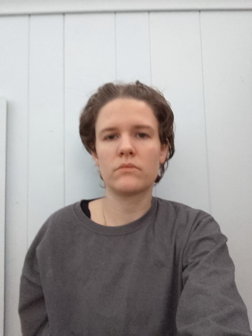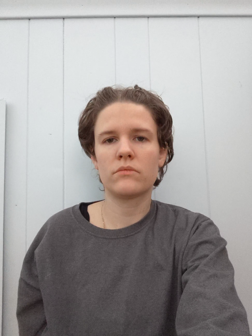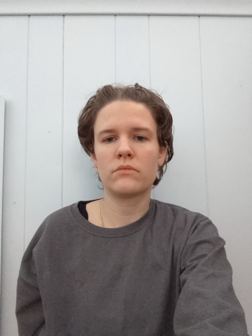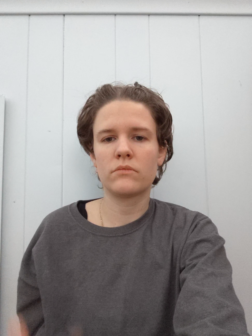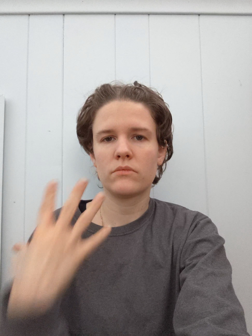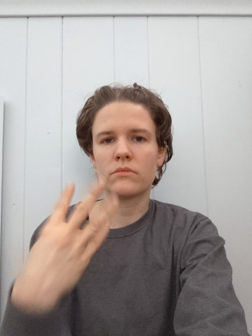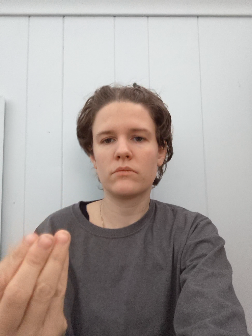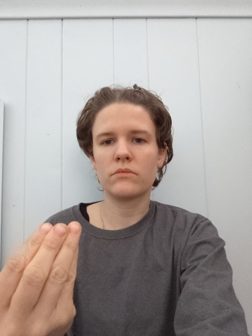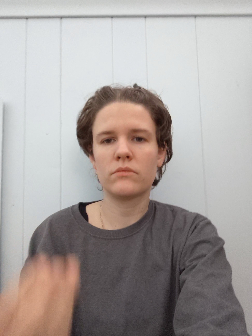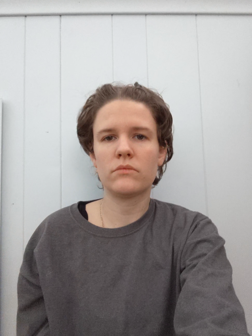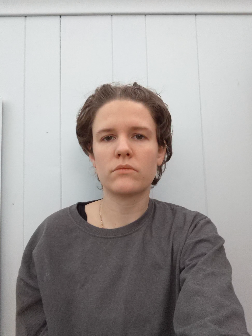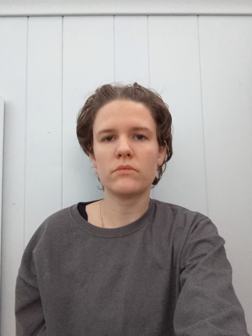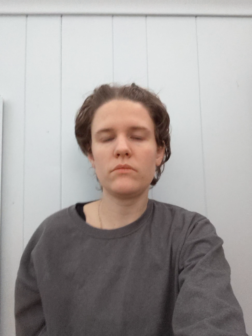go